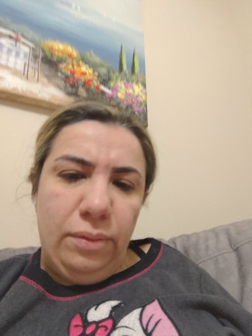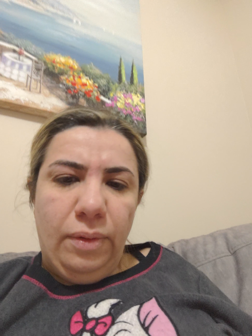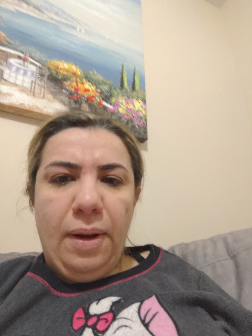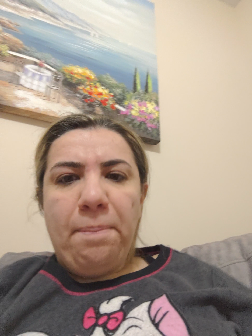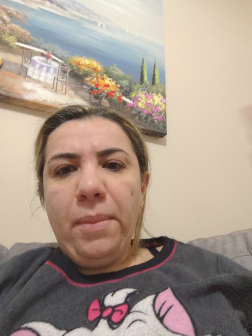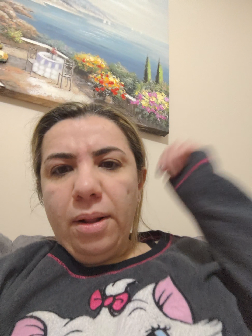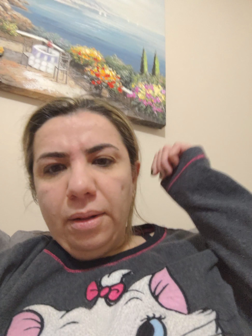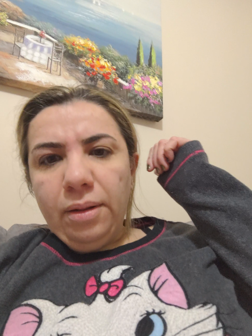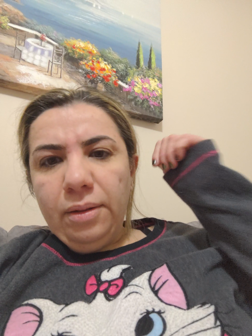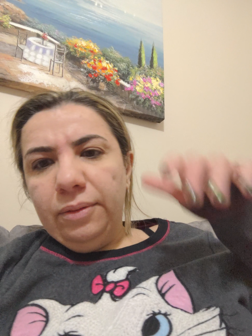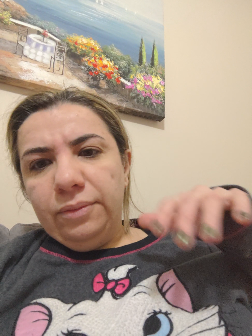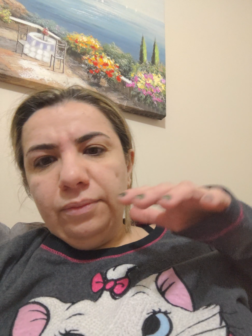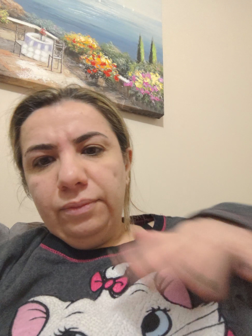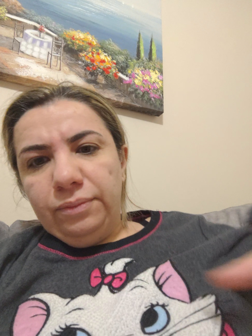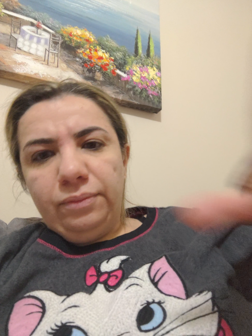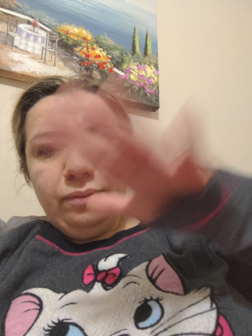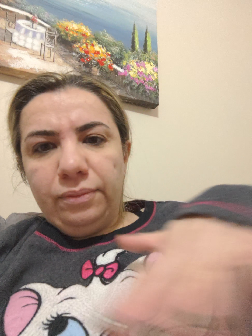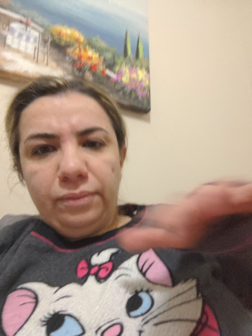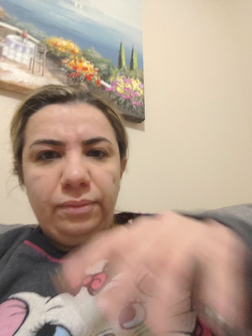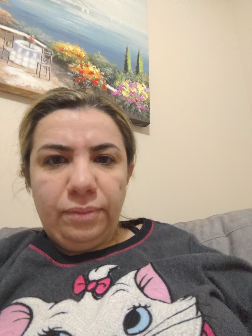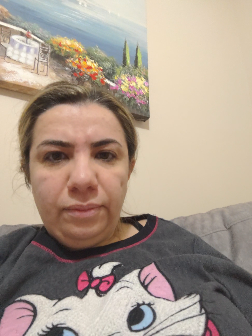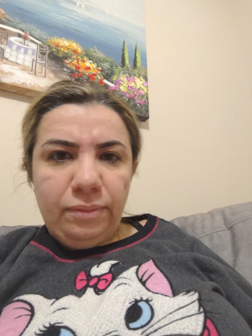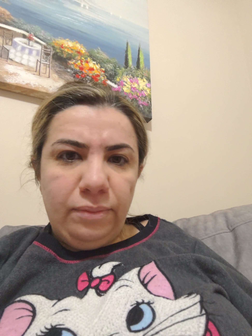backyard